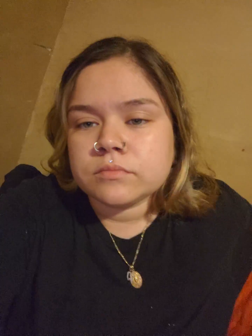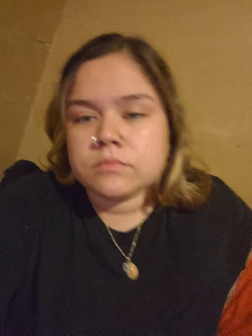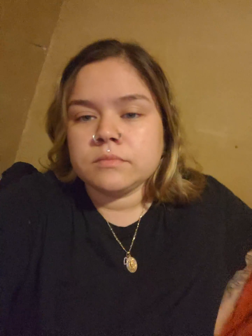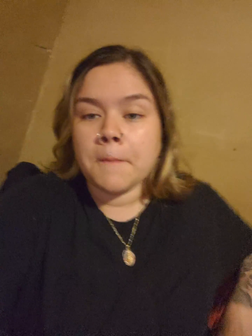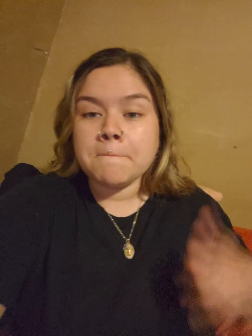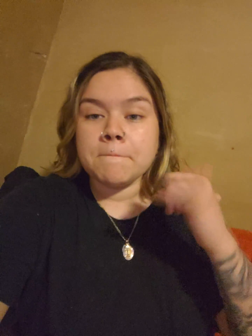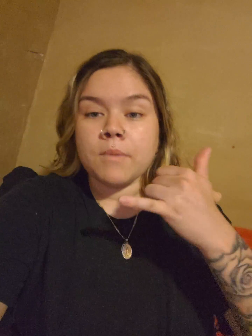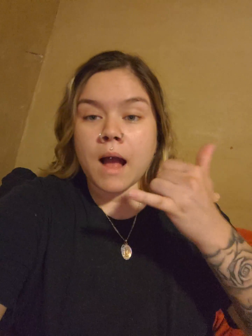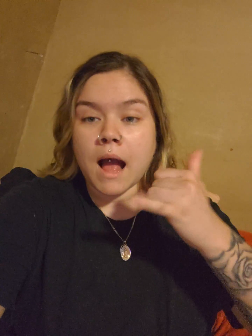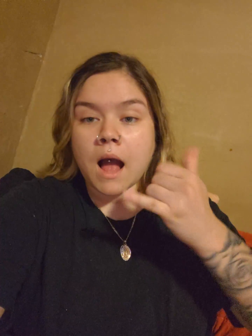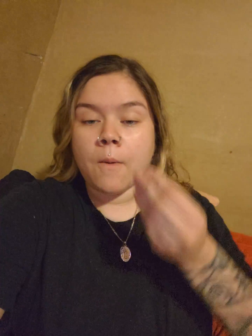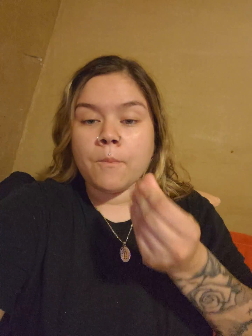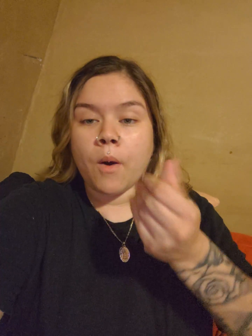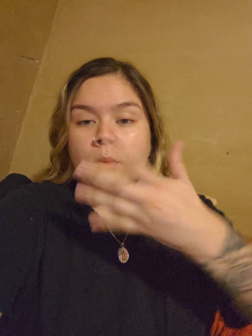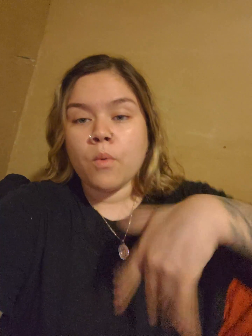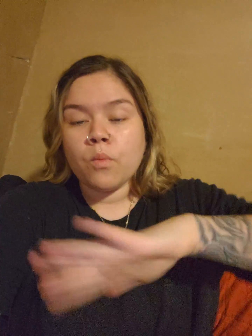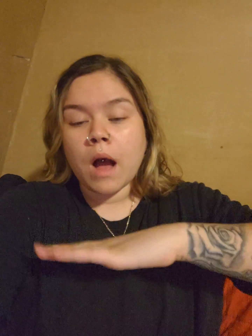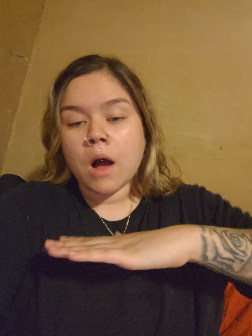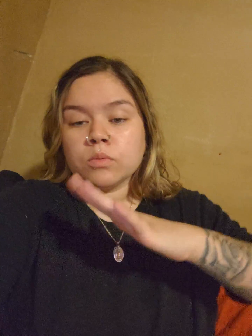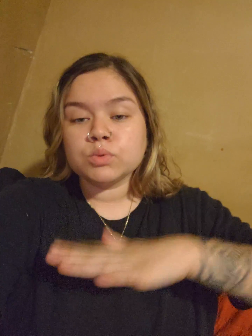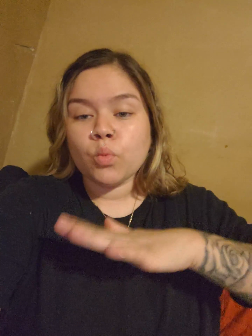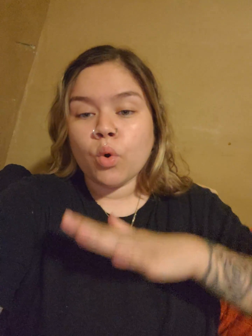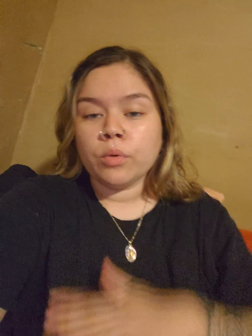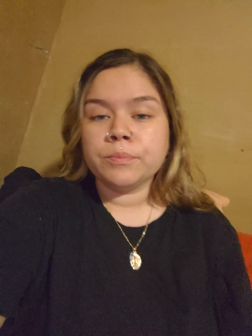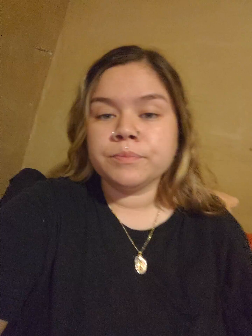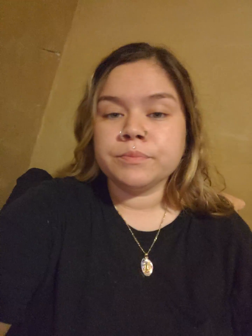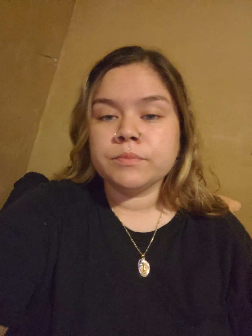playground